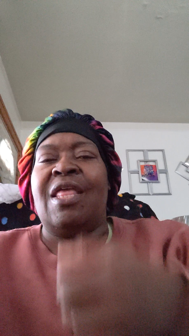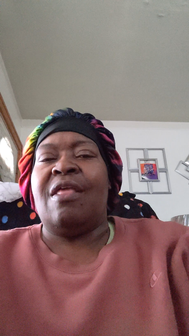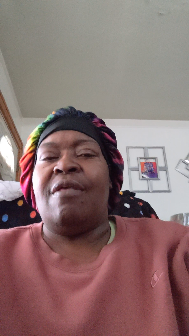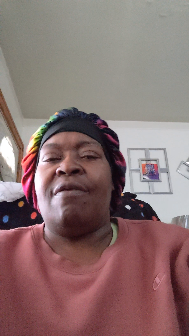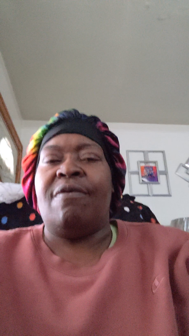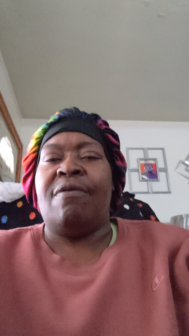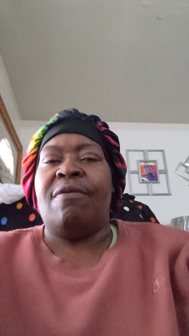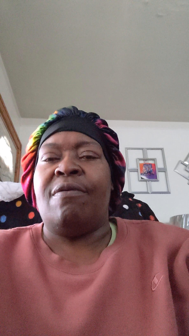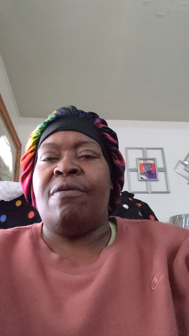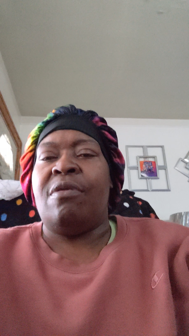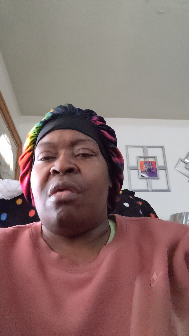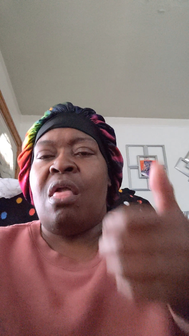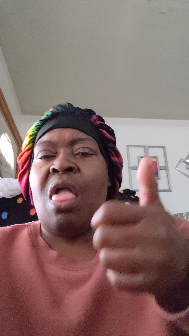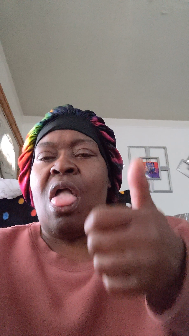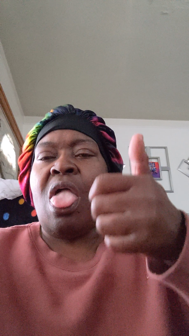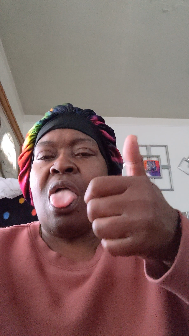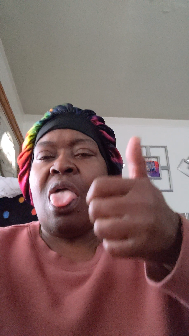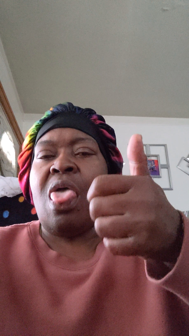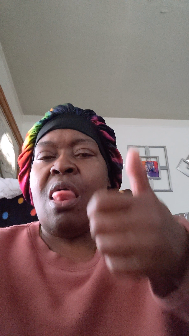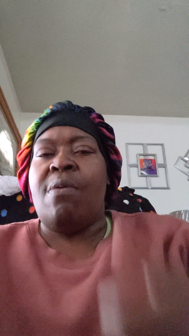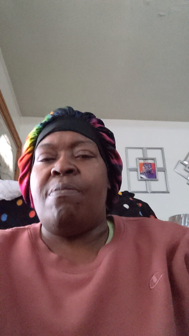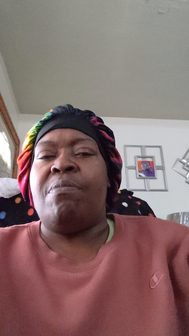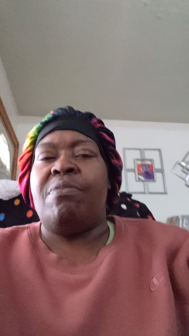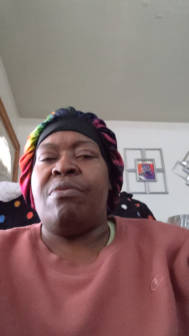help